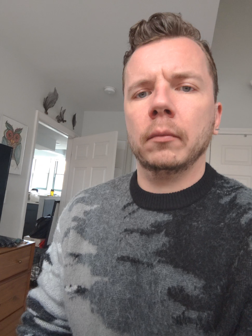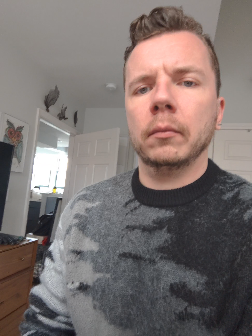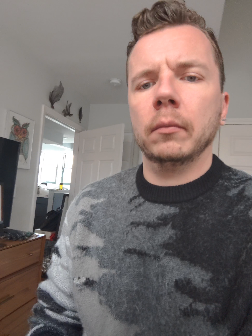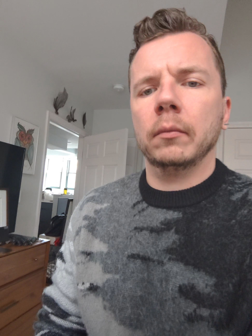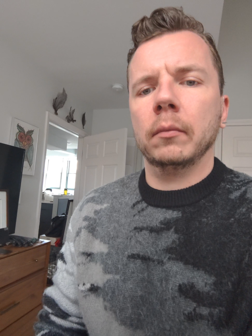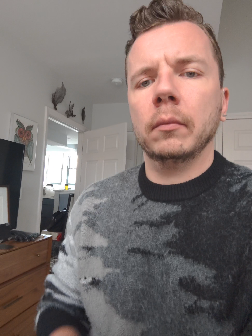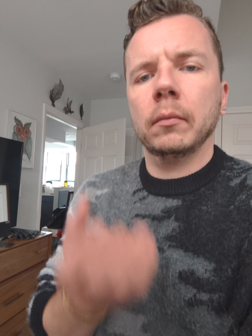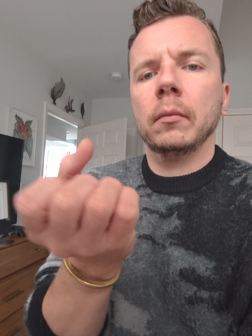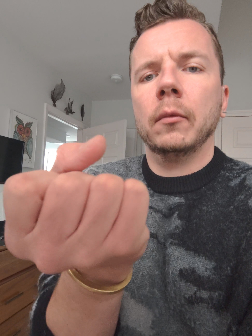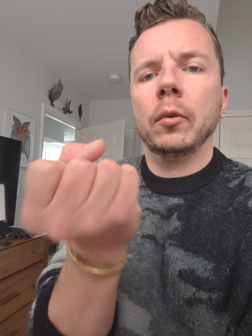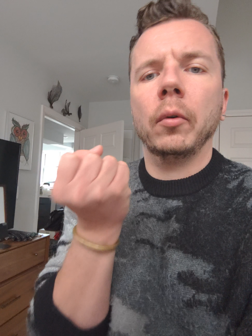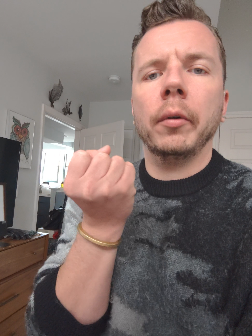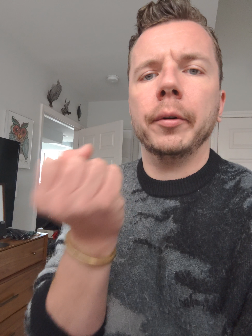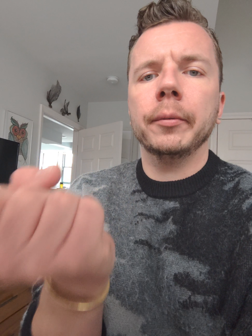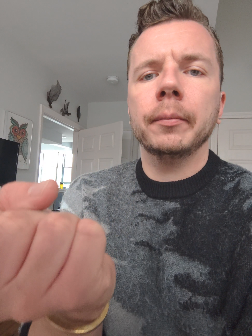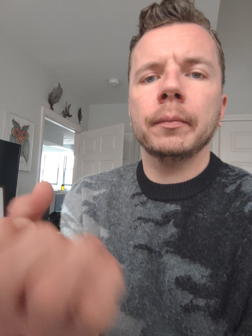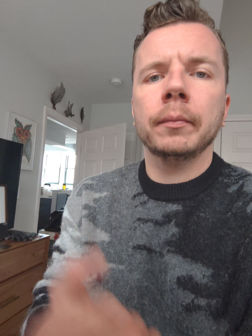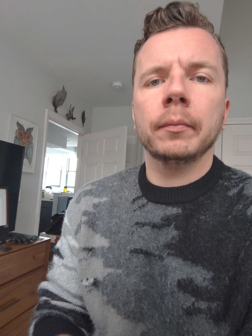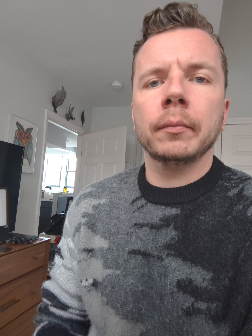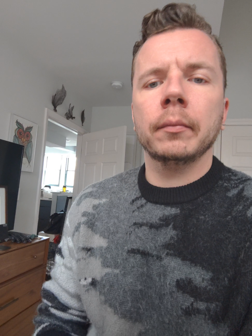drawer